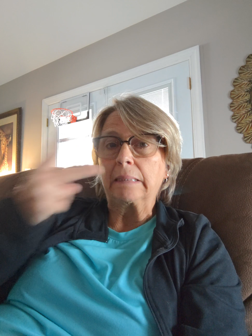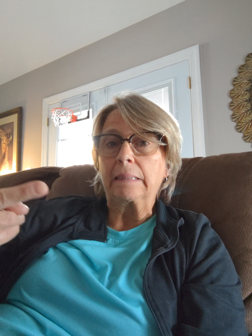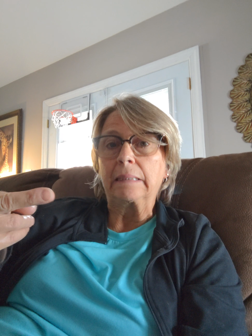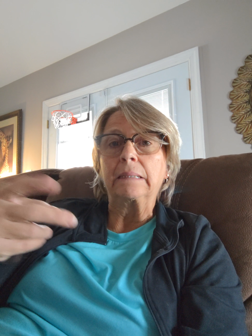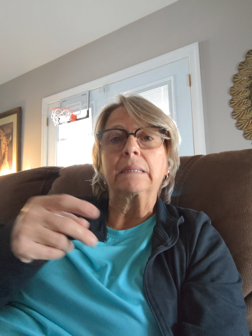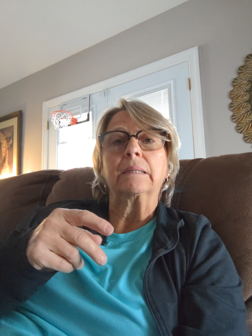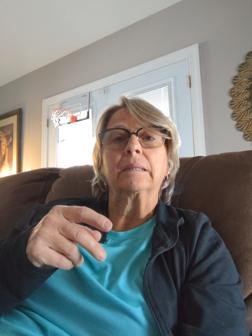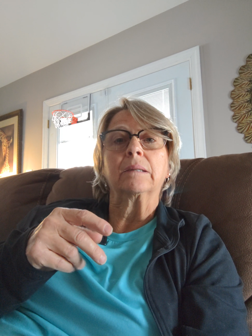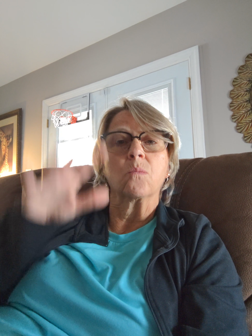see